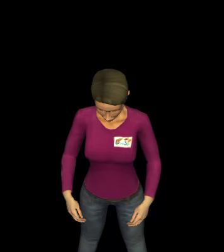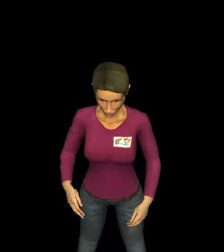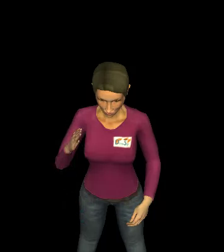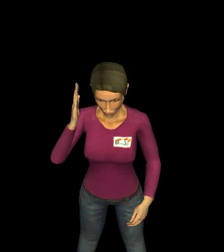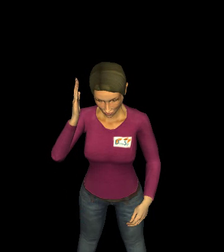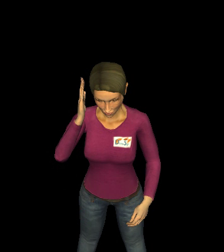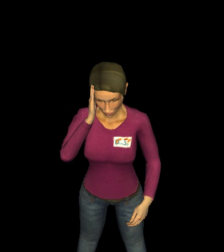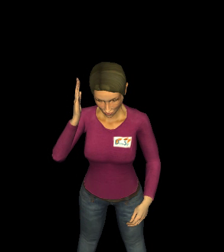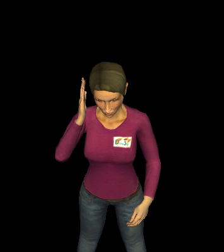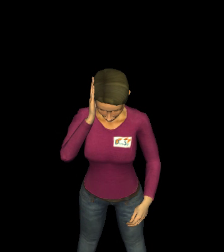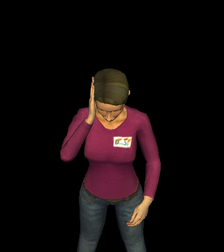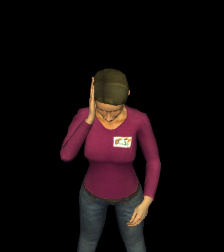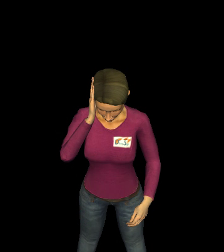أعلم